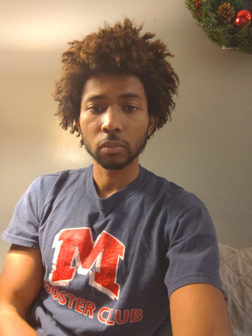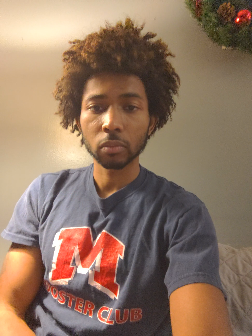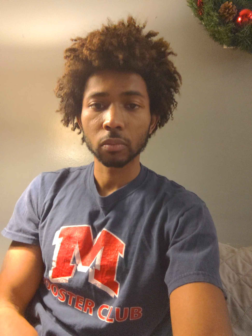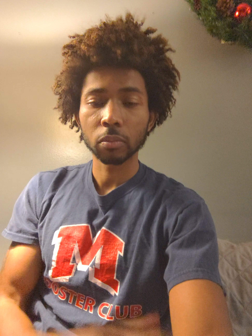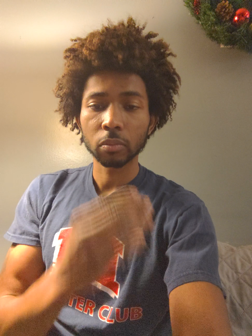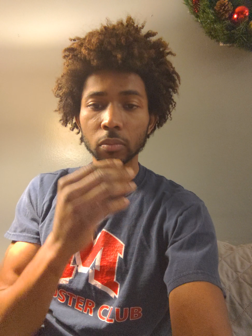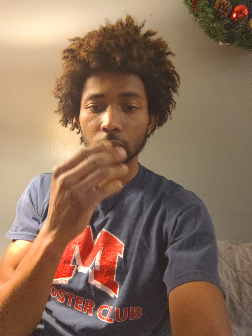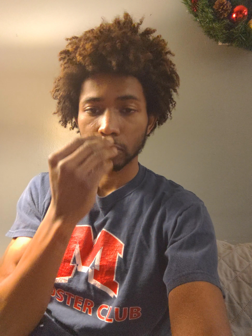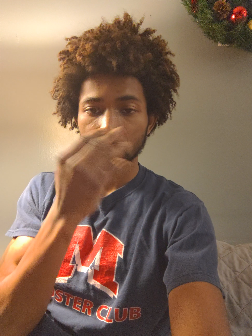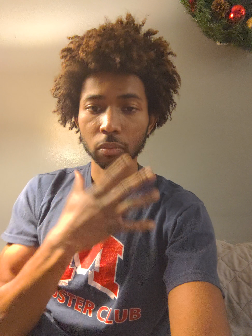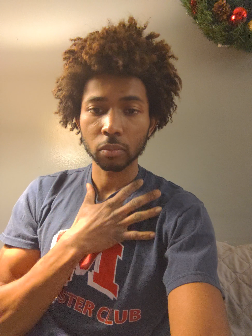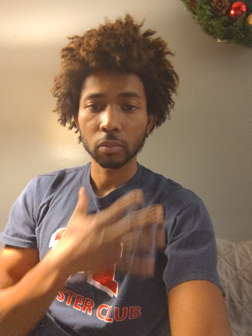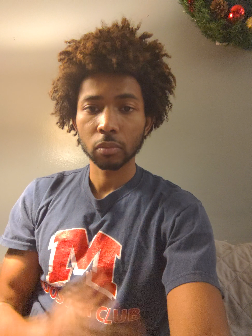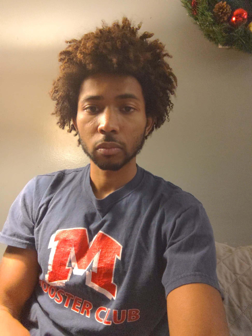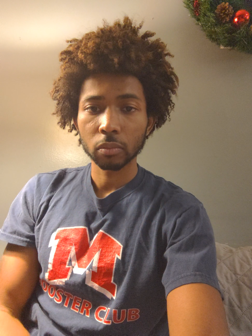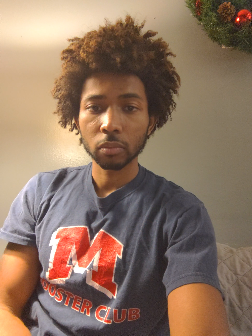pajamas